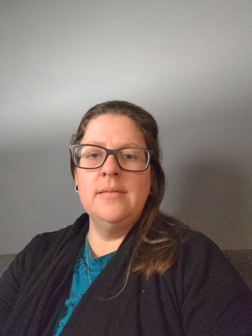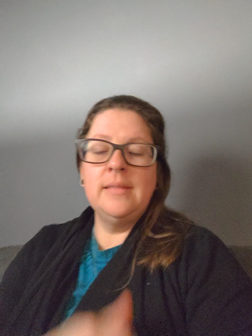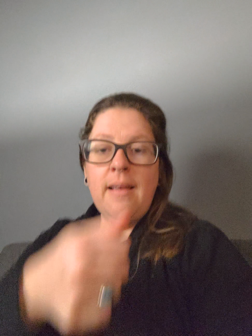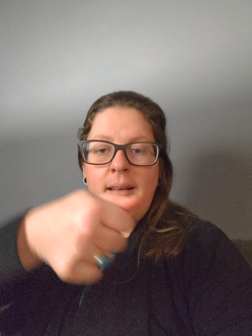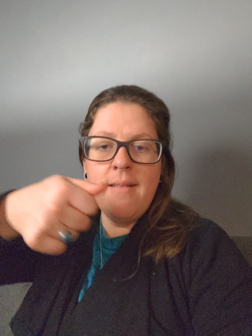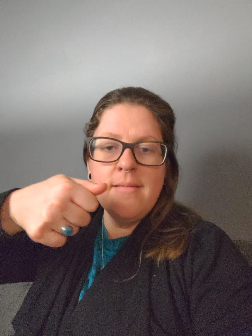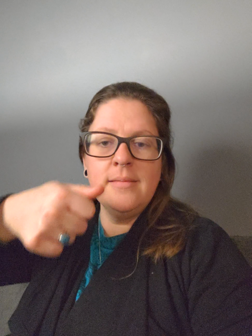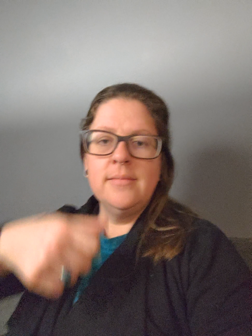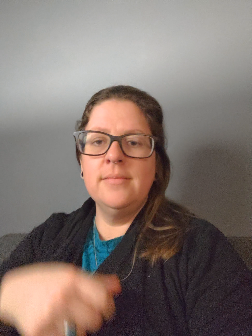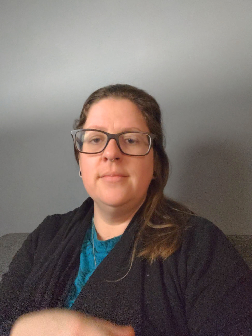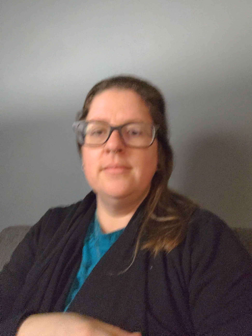hide